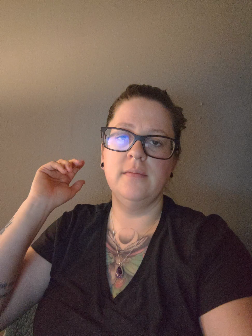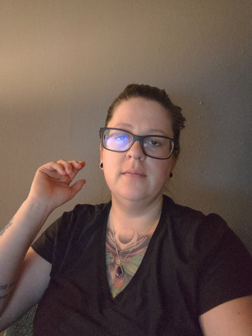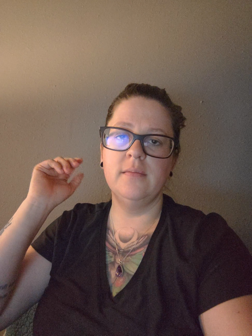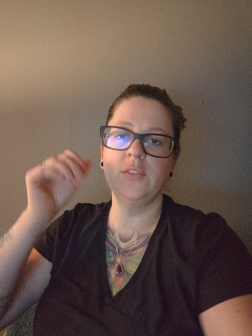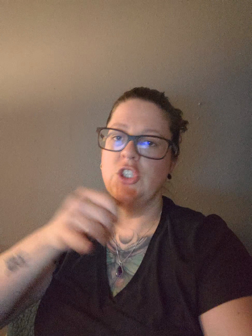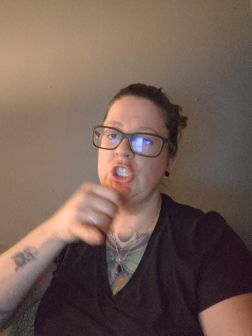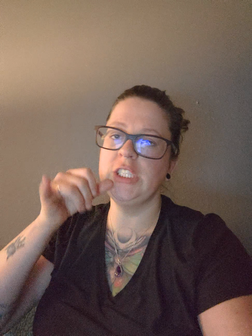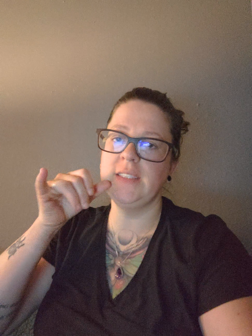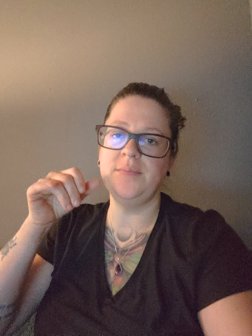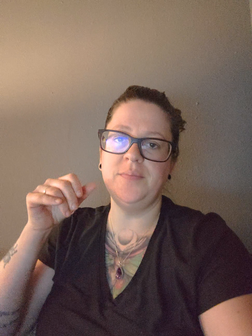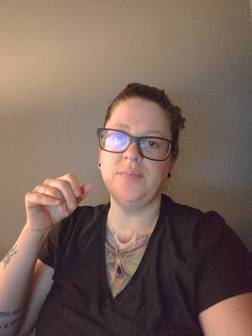jeans